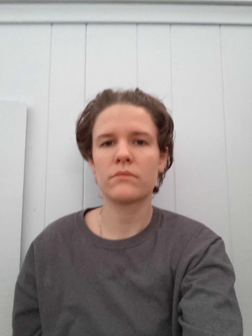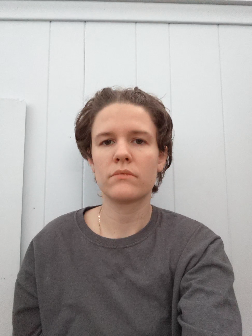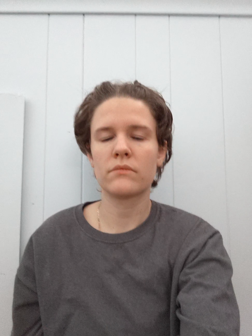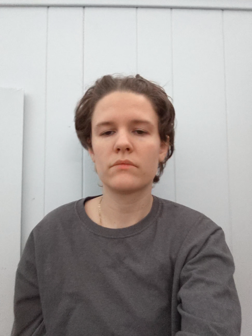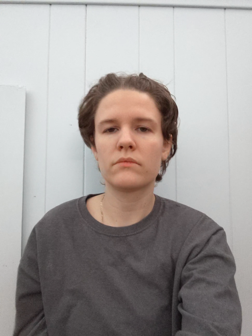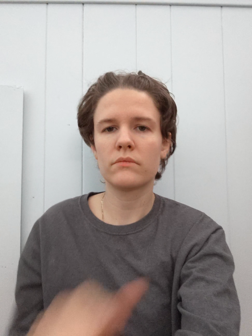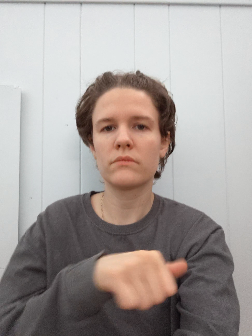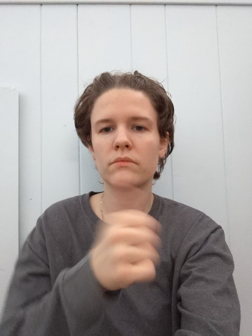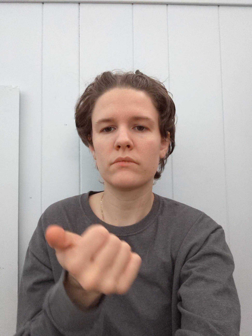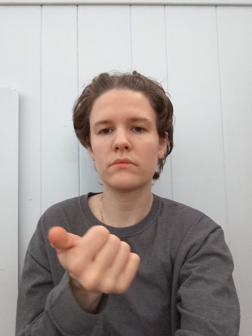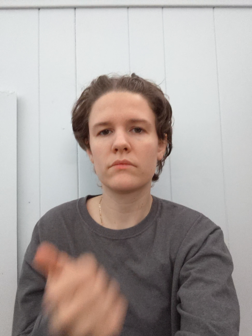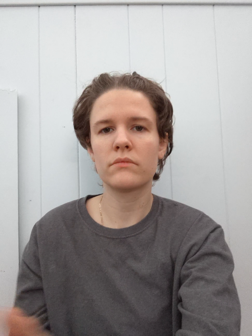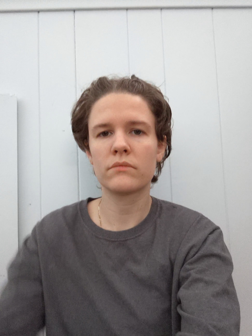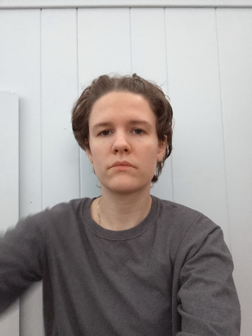another